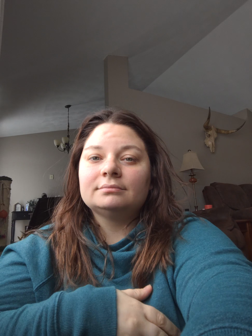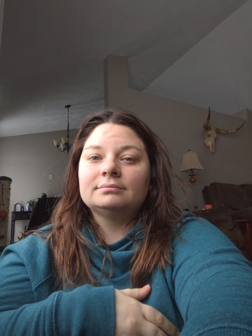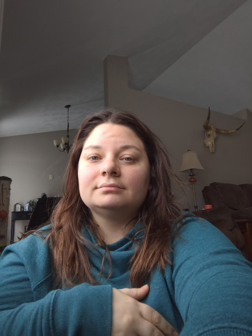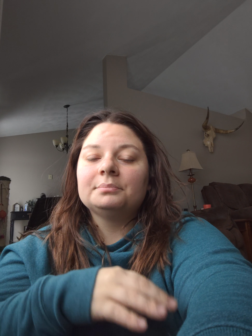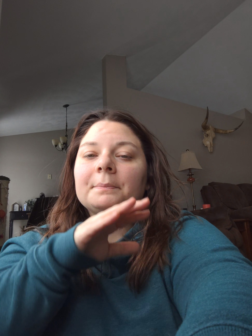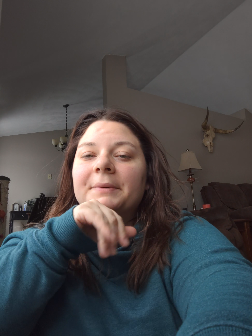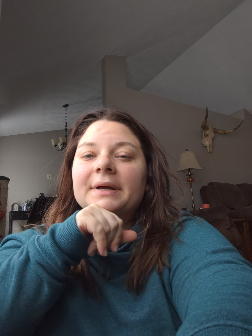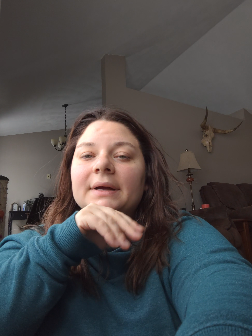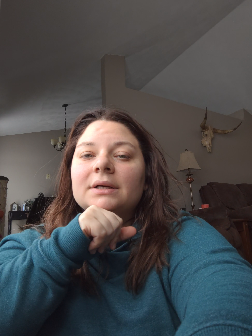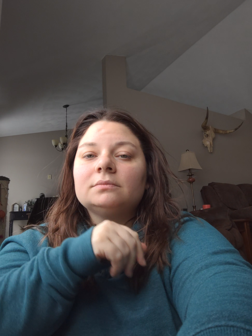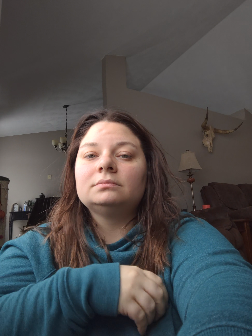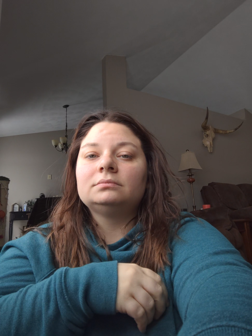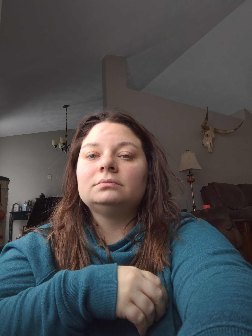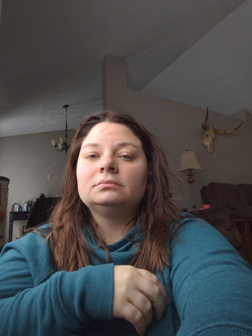pig